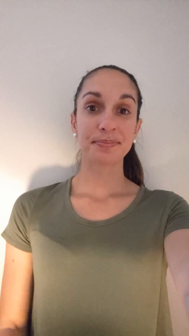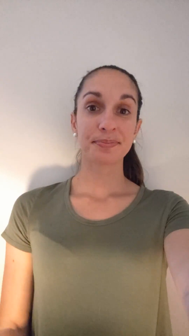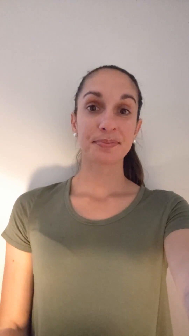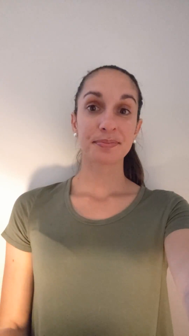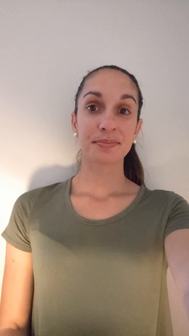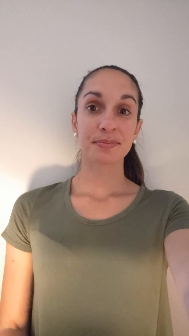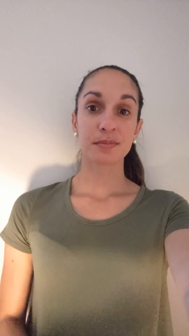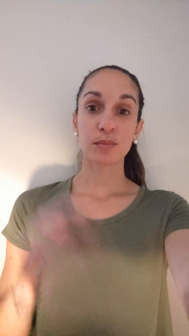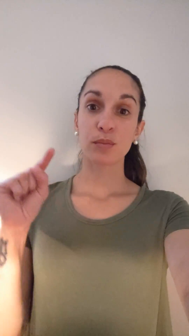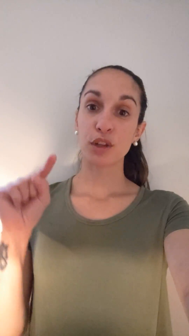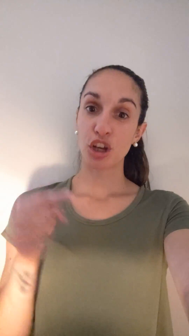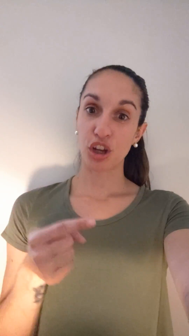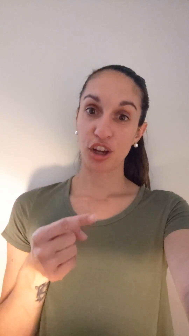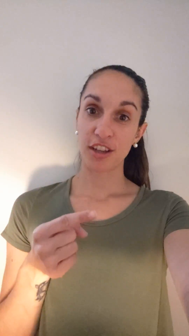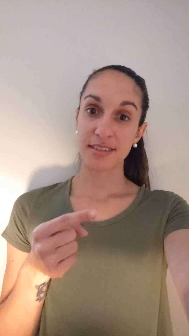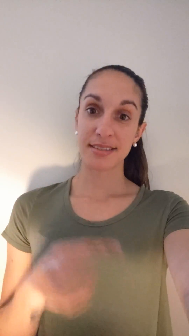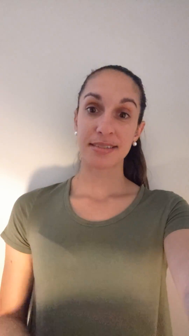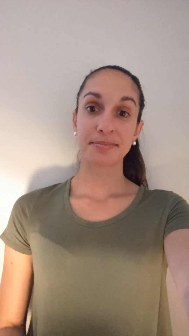hurt